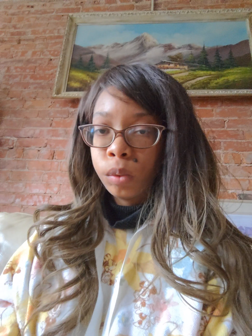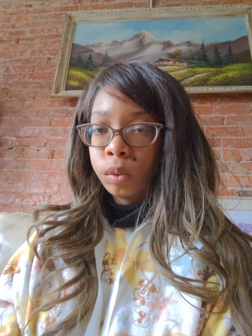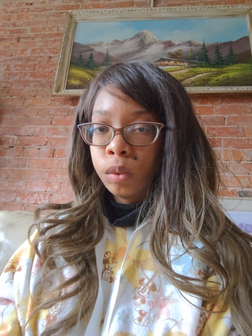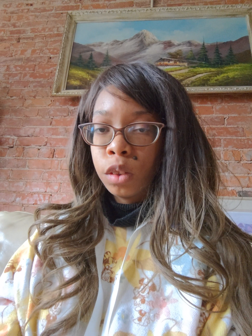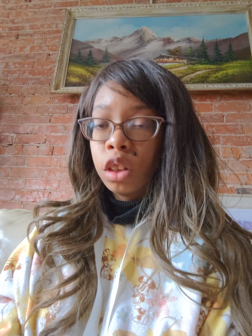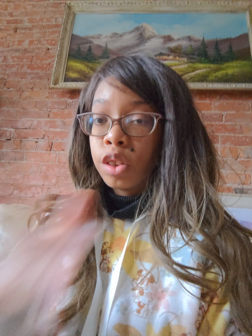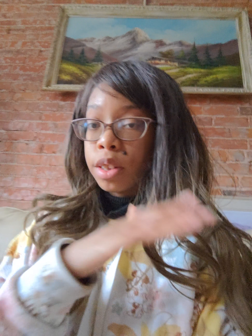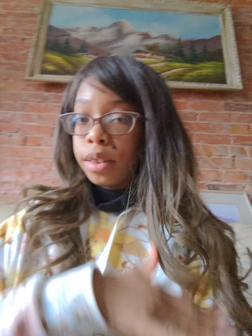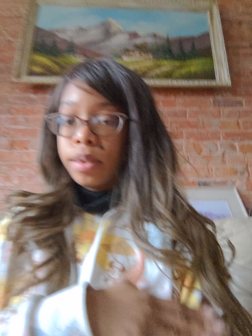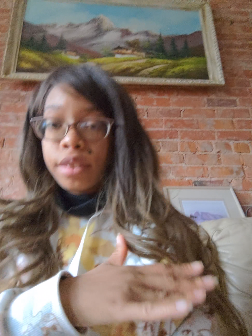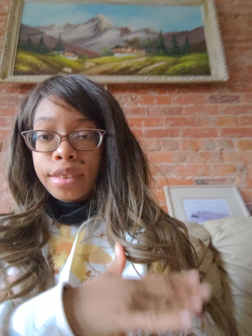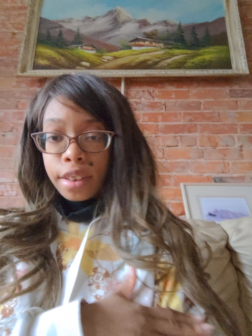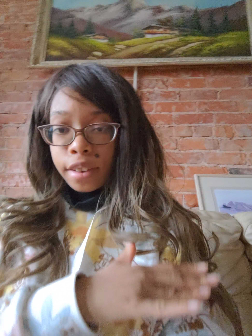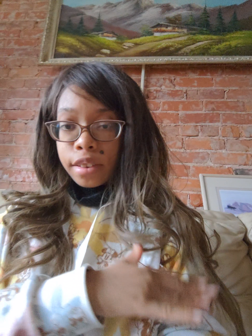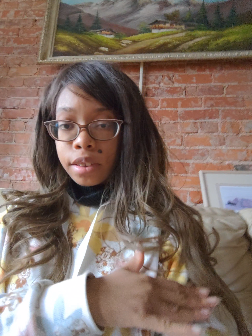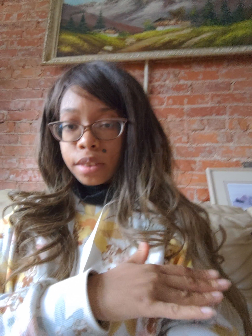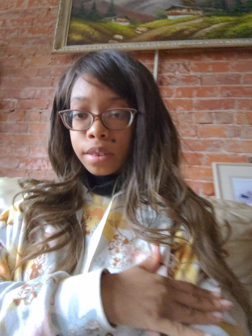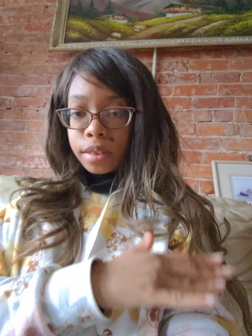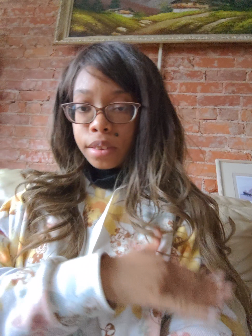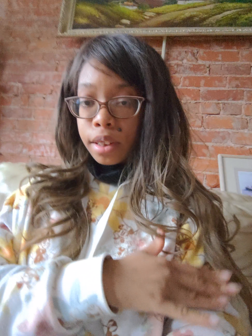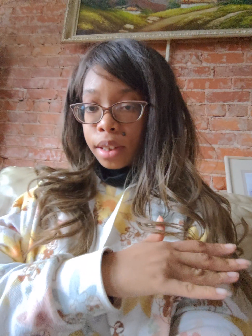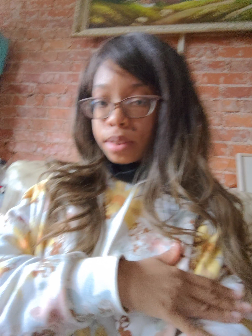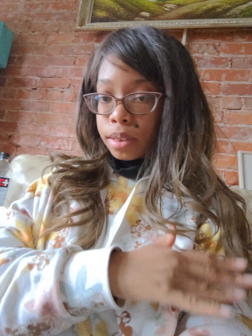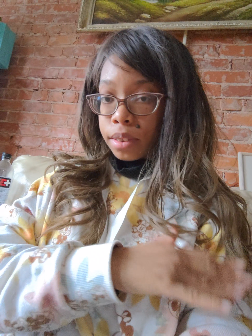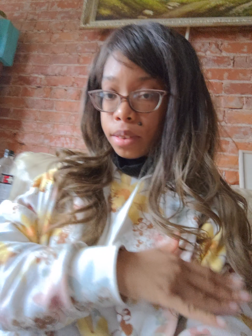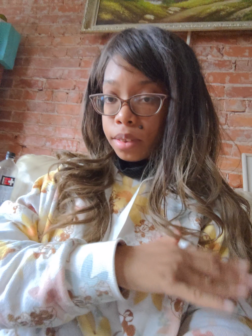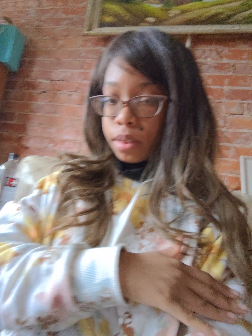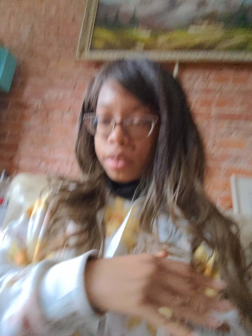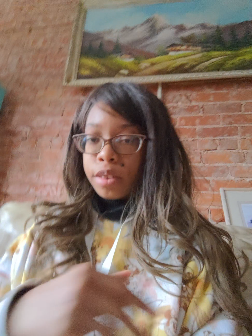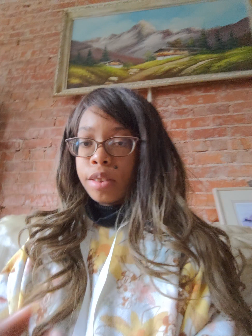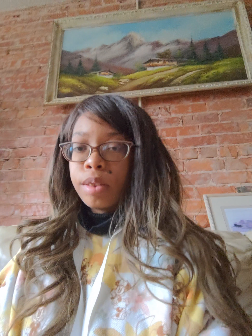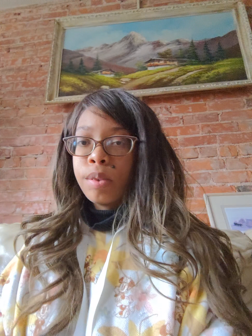table